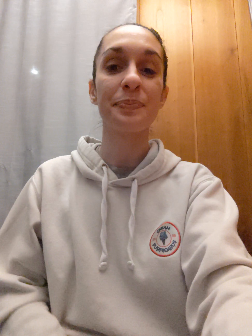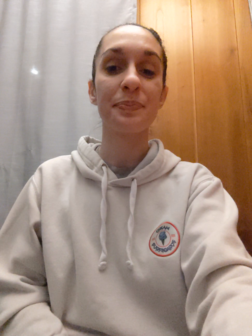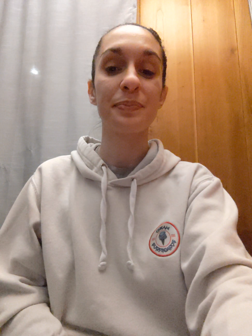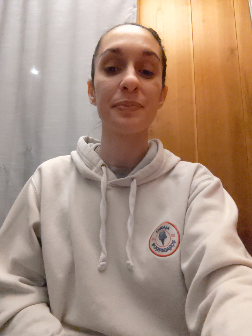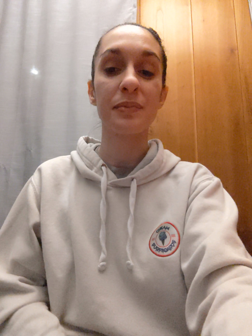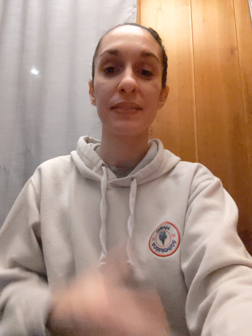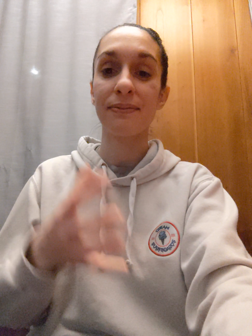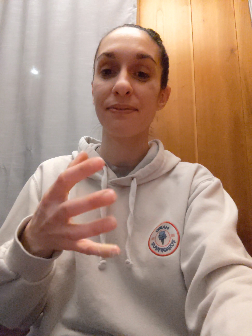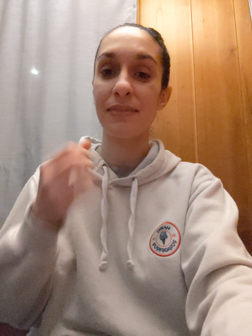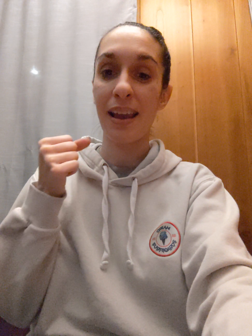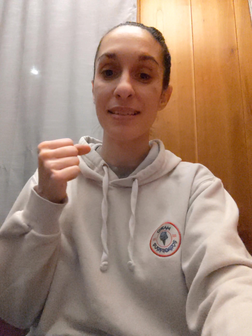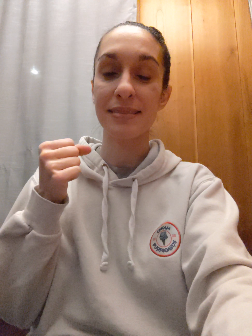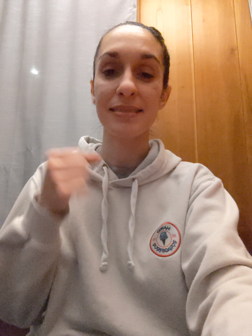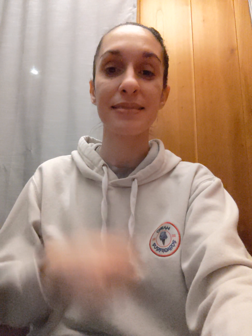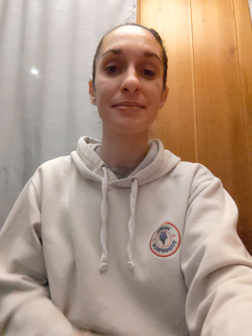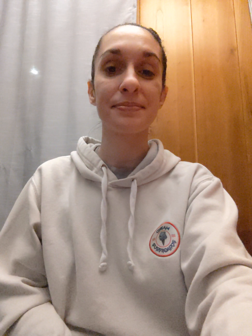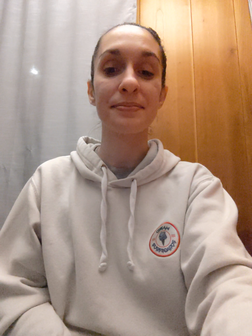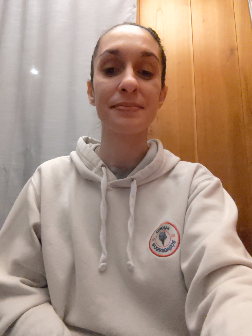fast